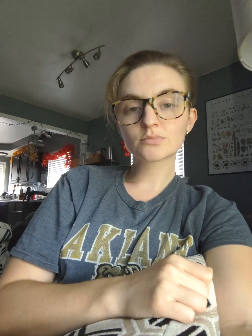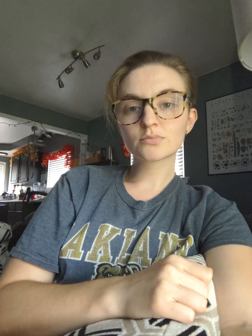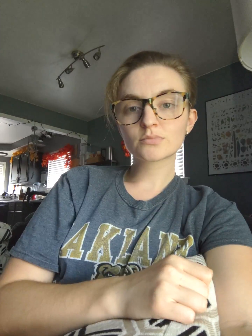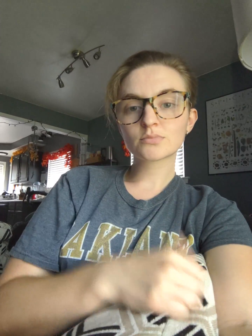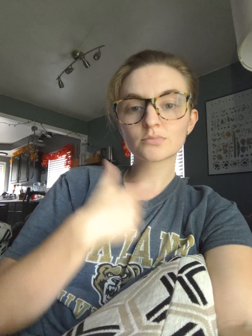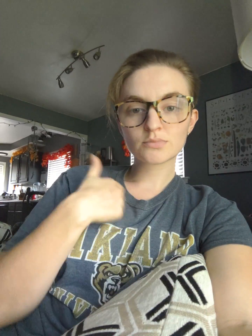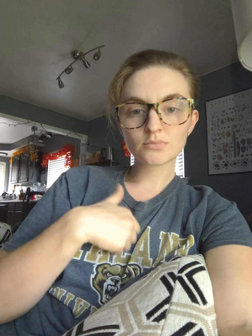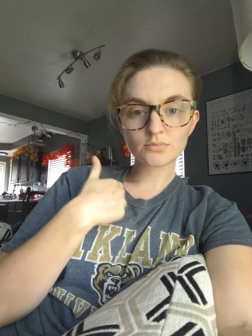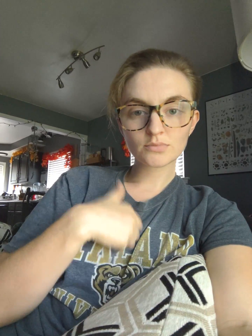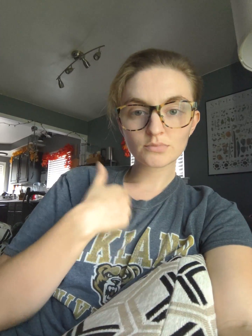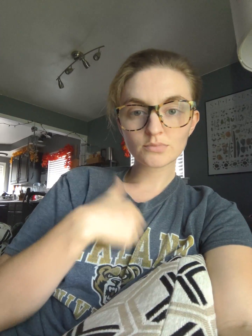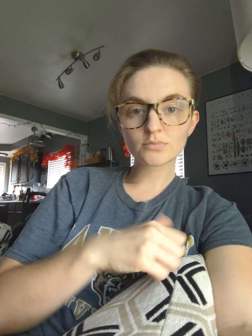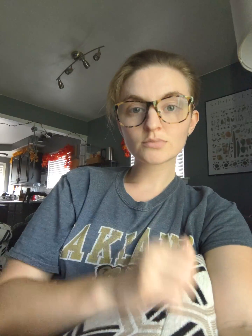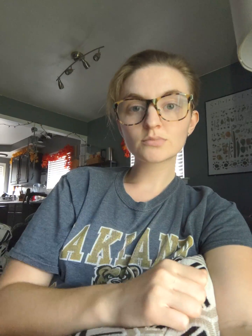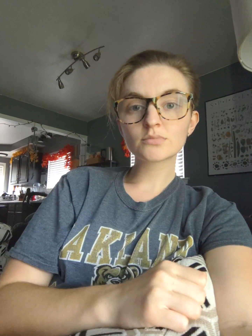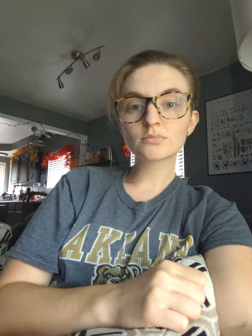bathtub